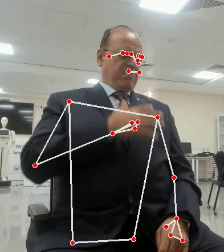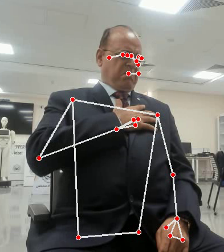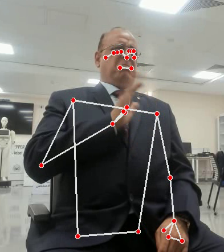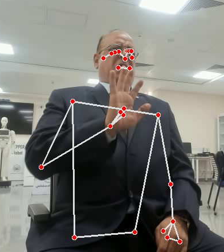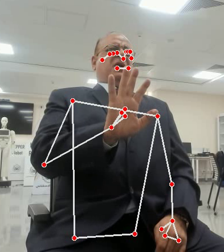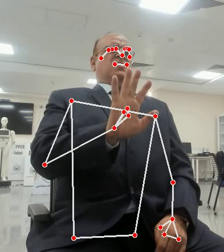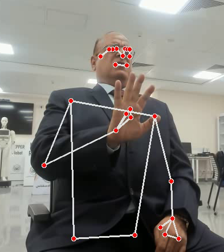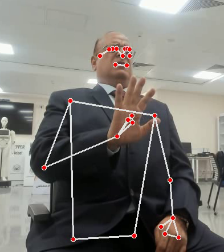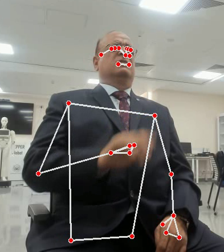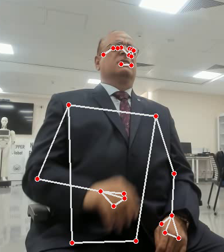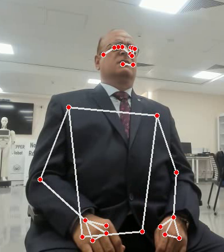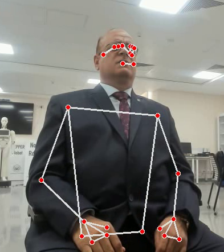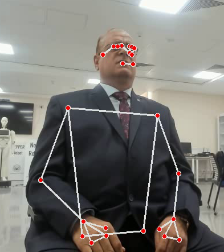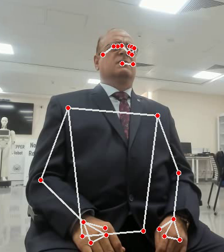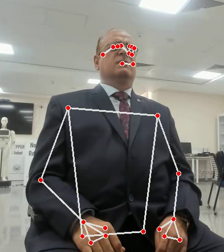bkrh